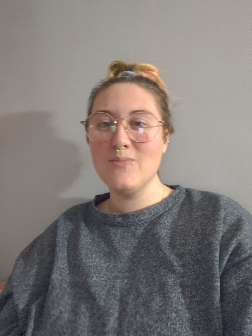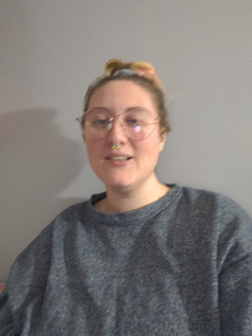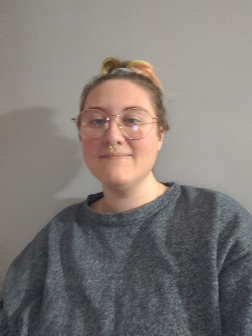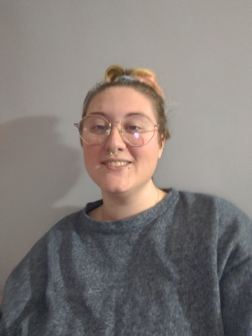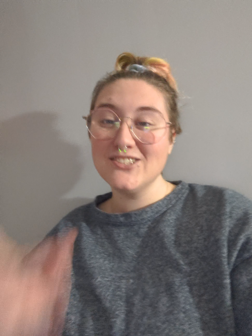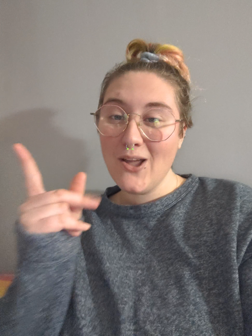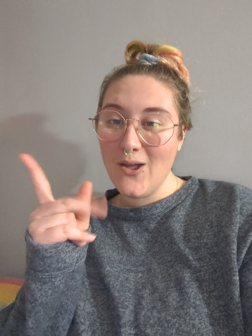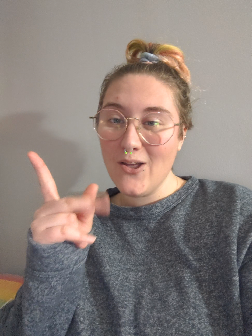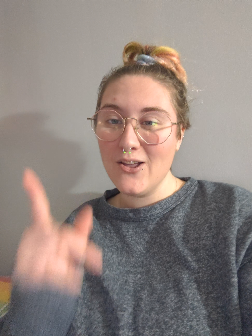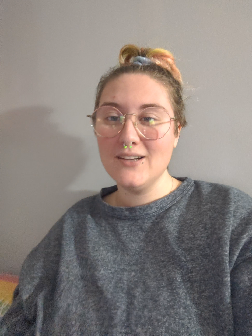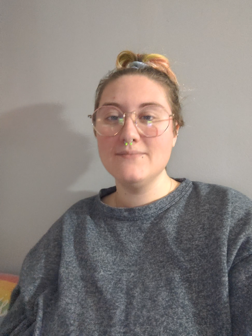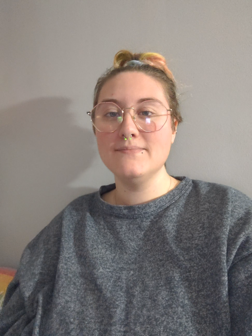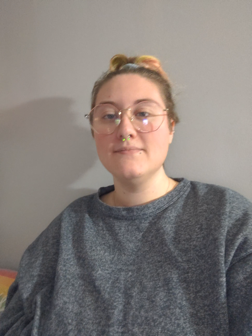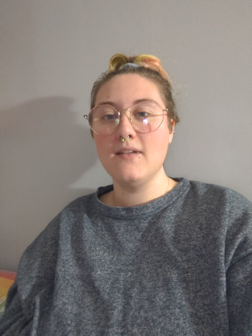dog